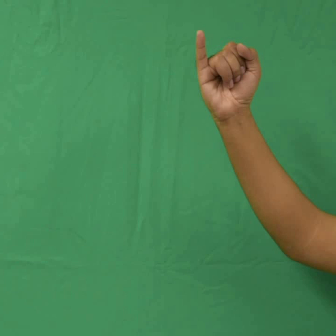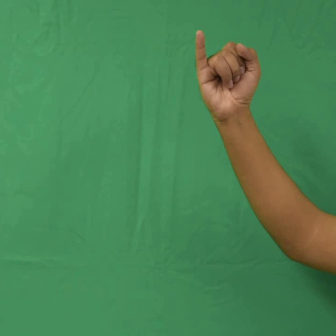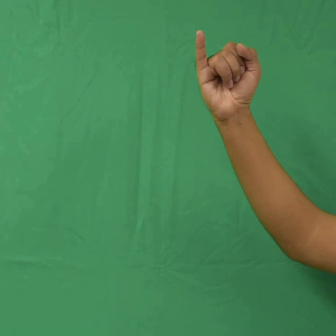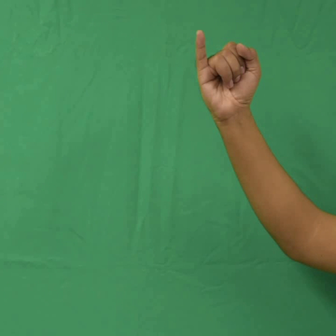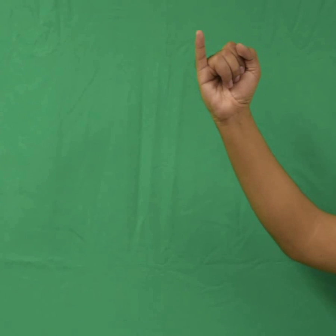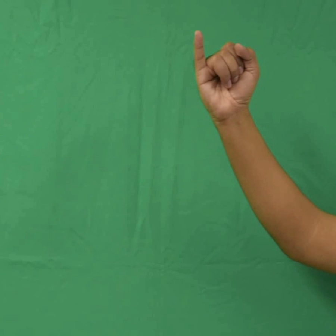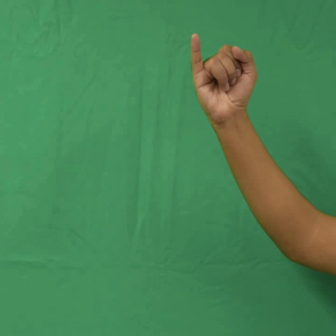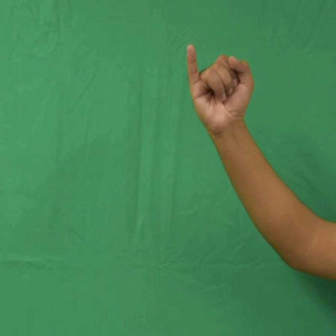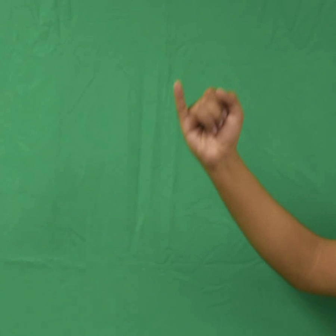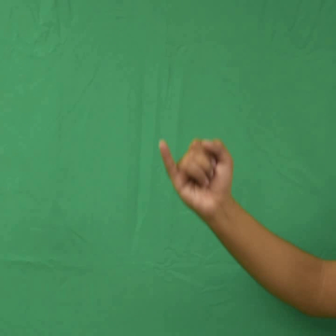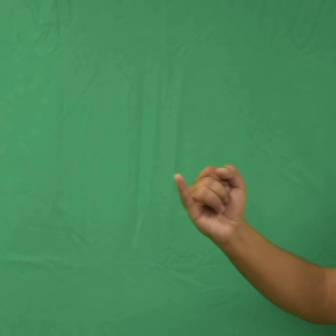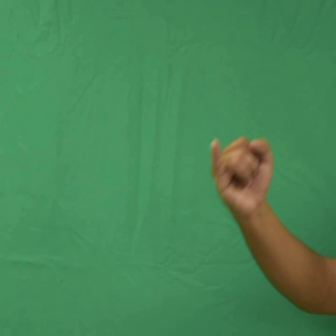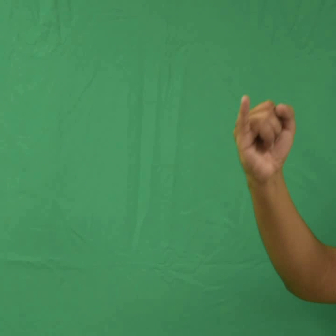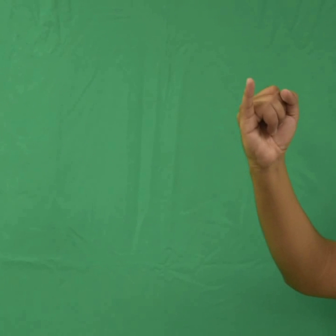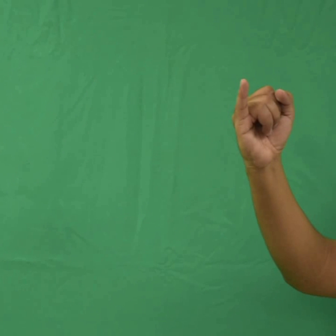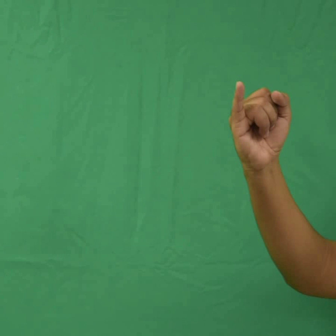J